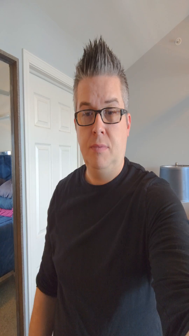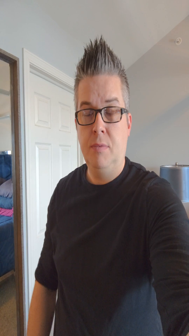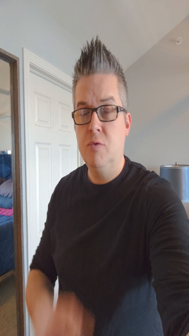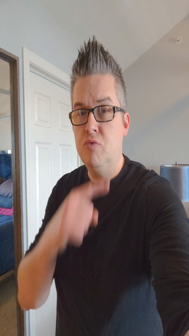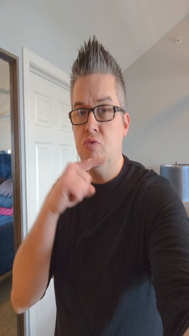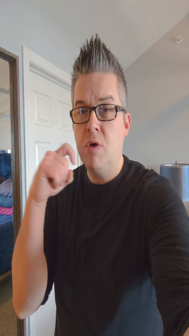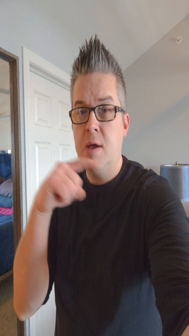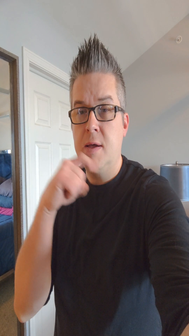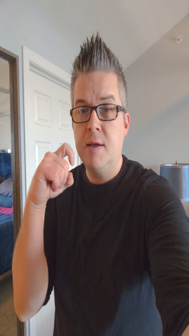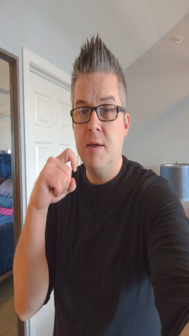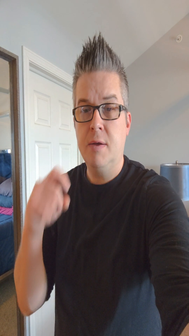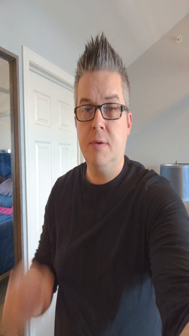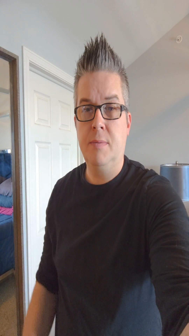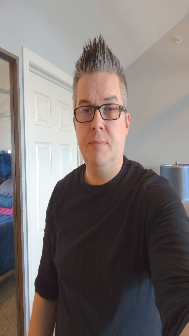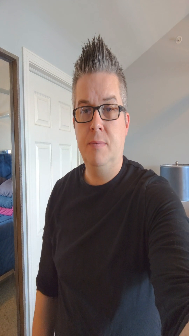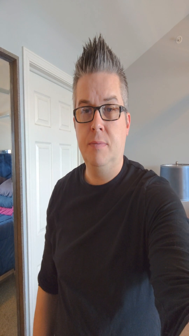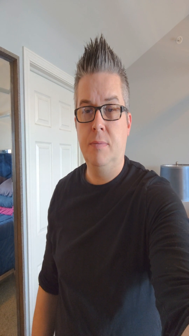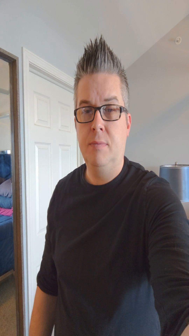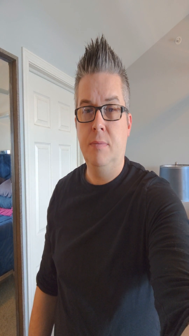dryer